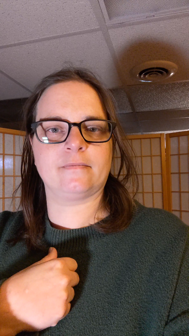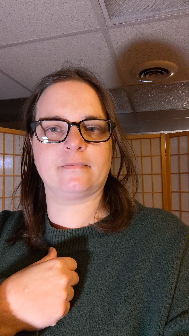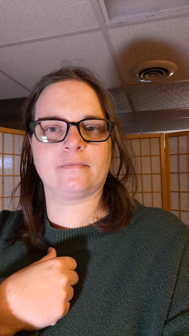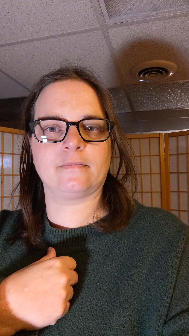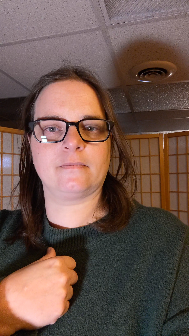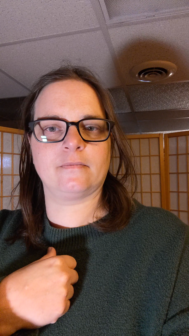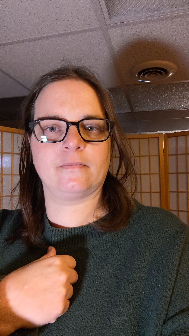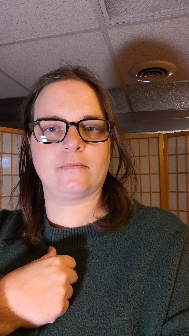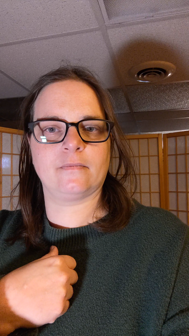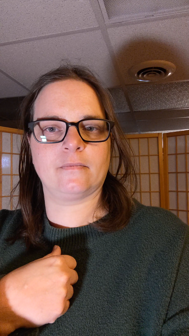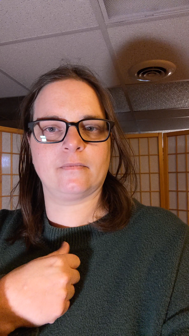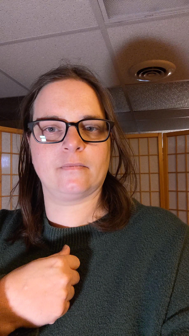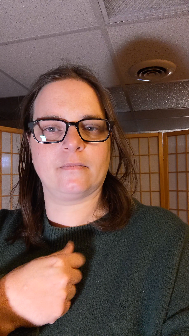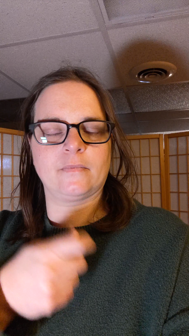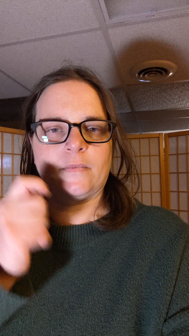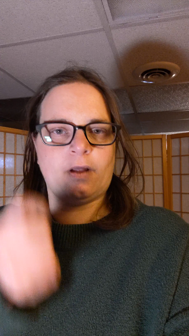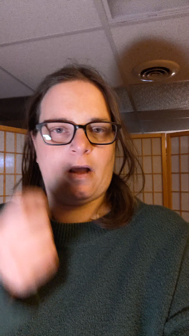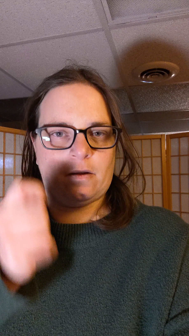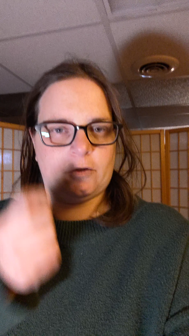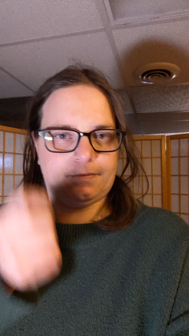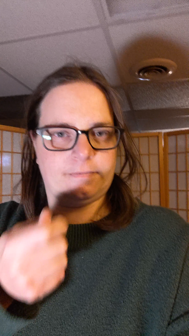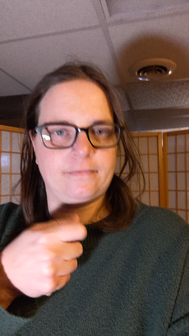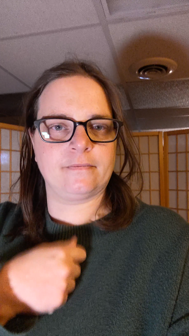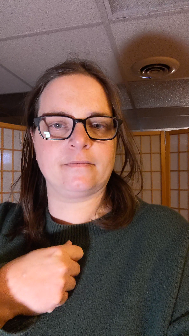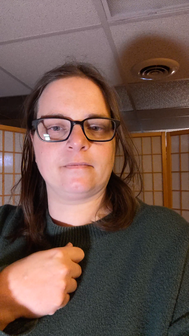cart